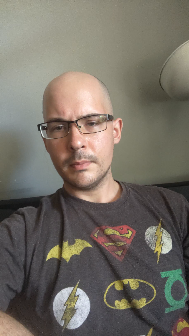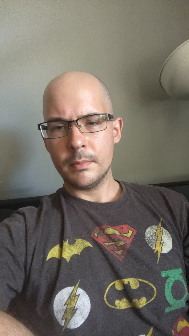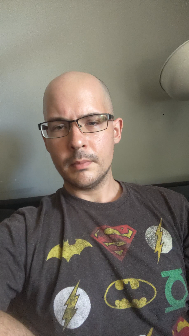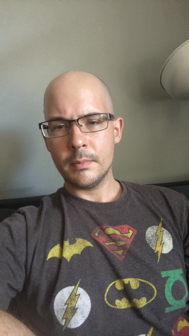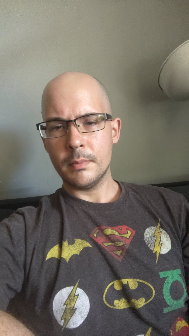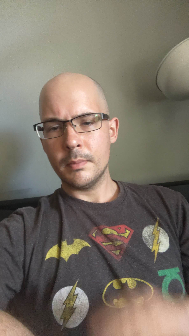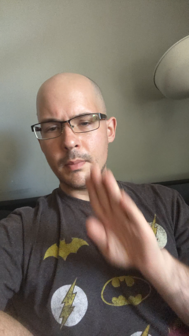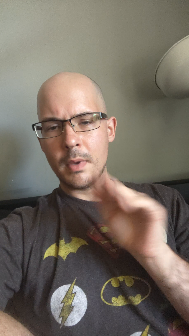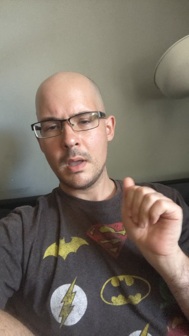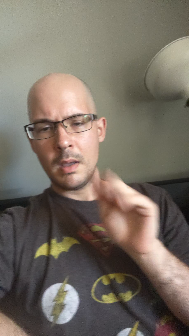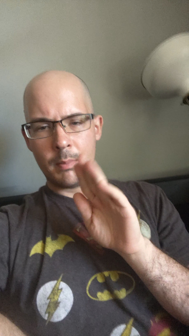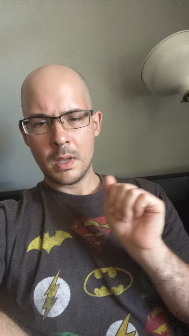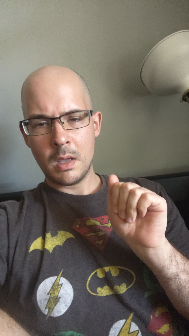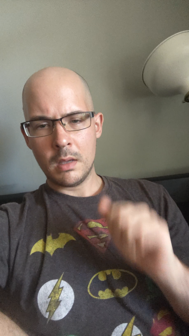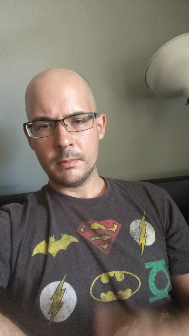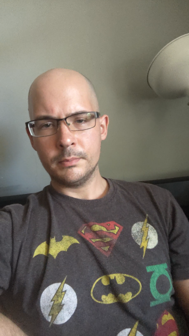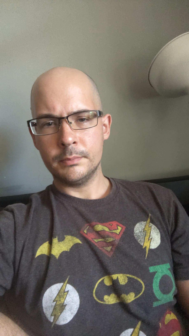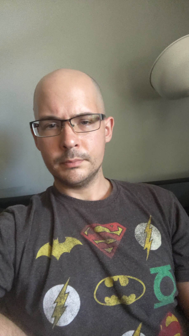baa baa